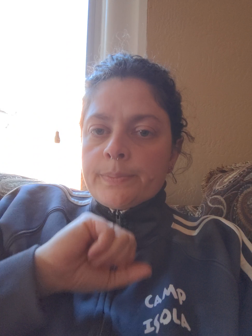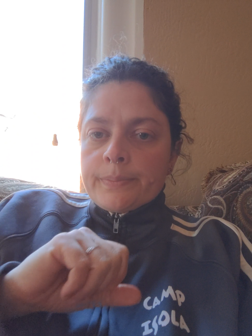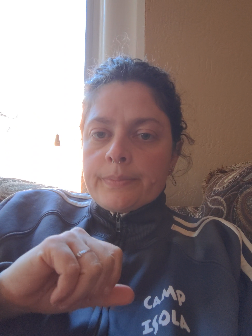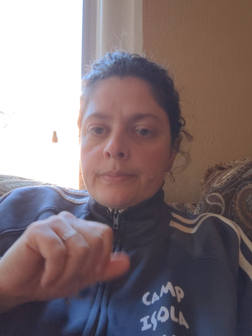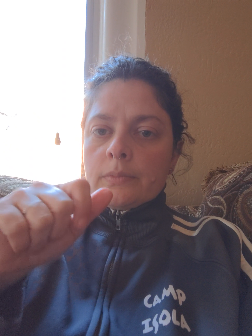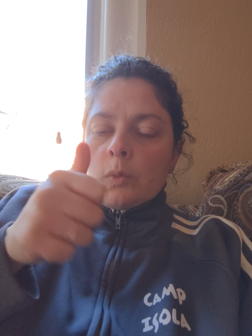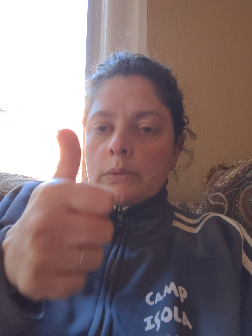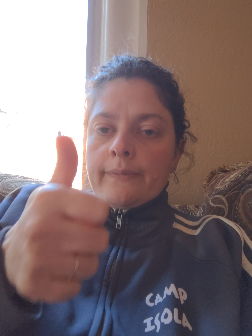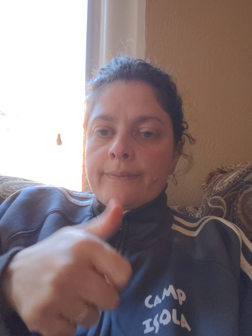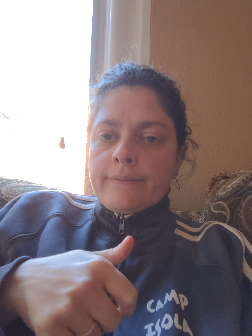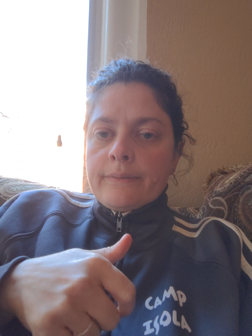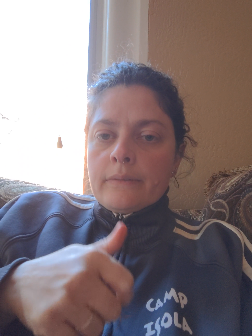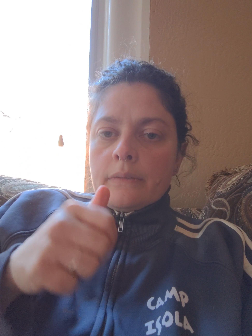yourself